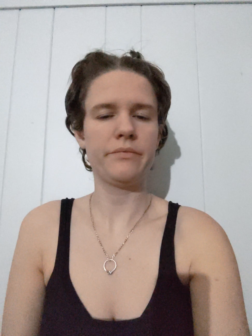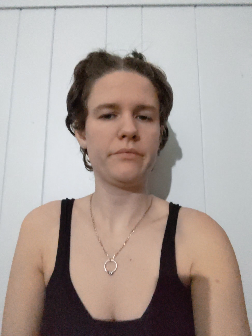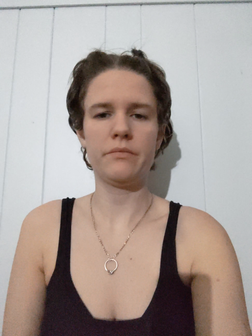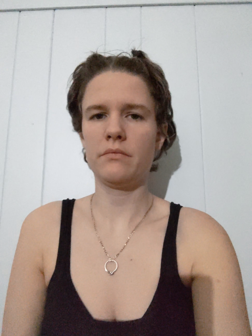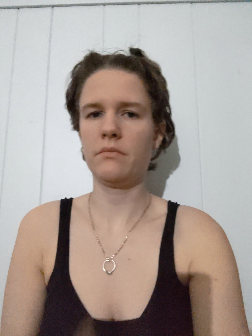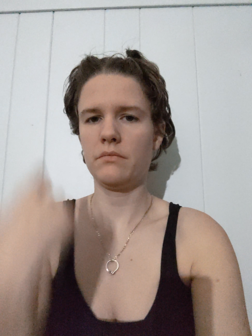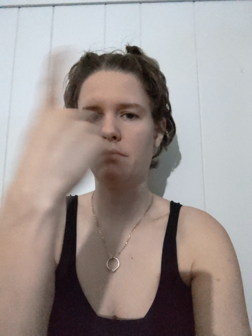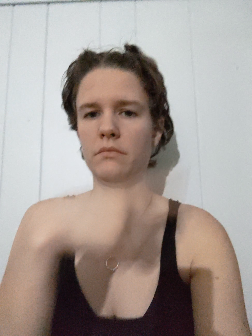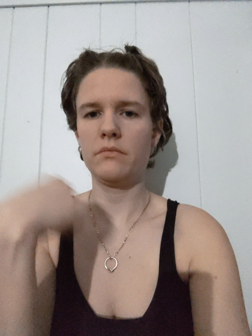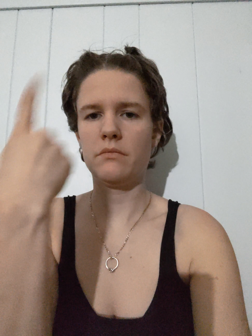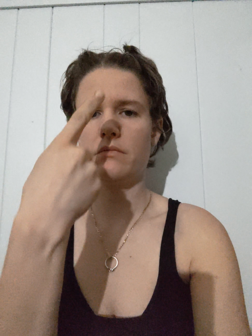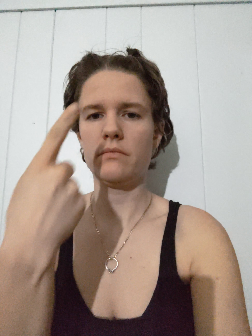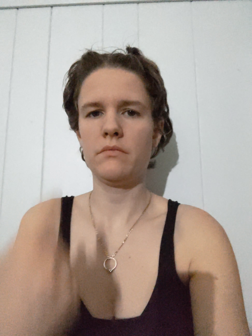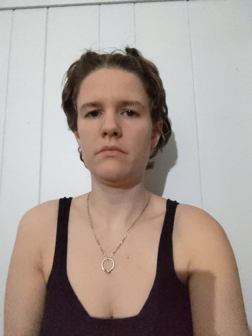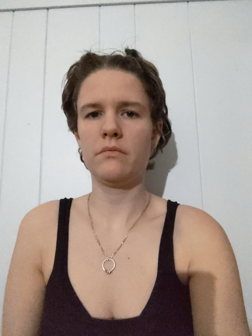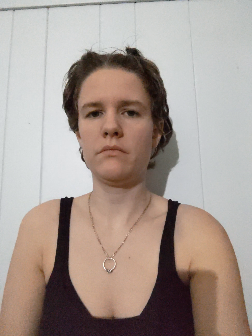look